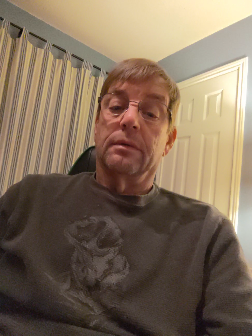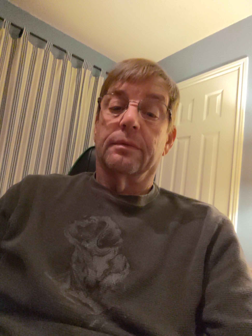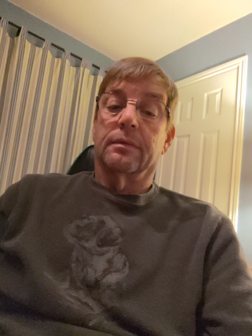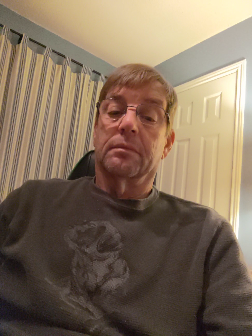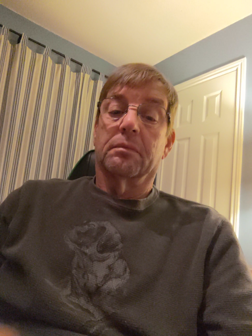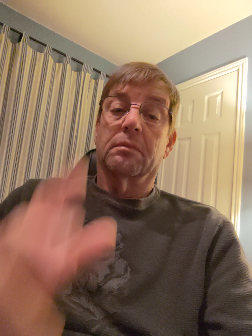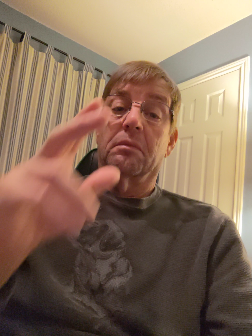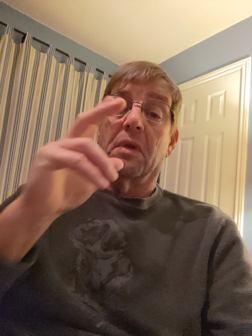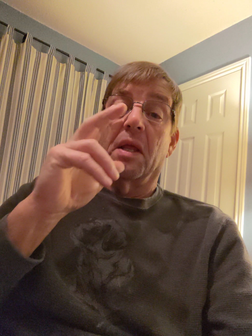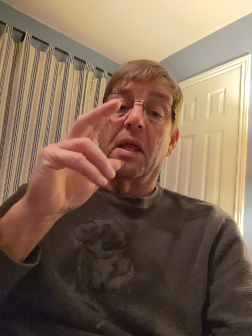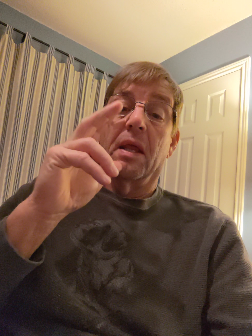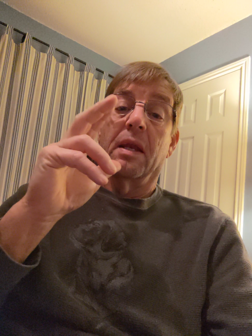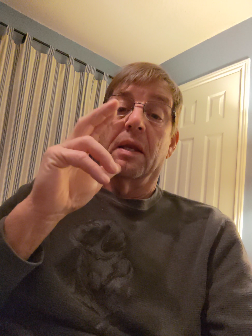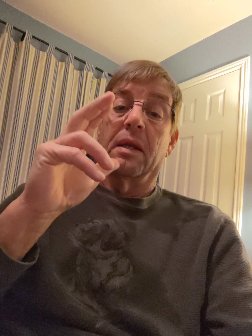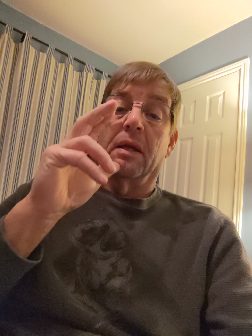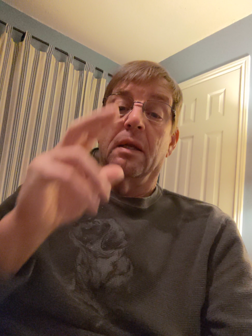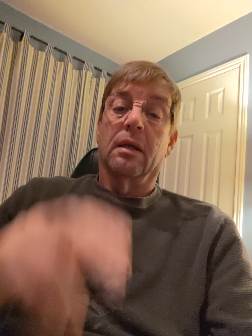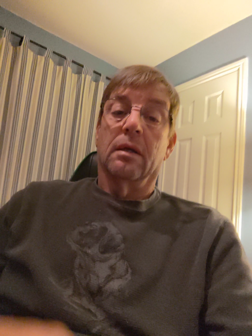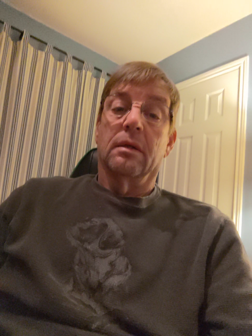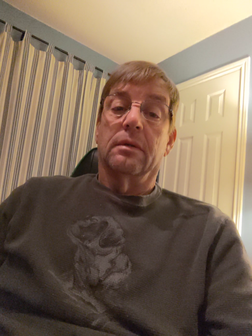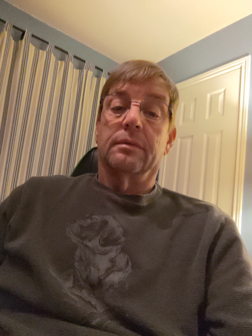hen